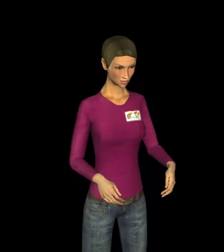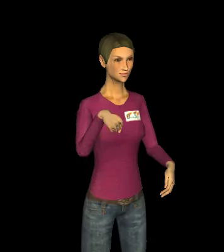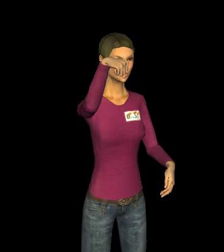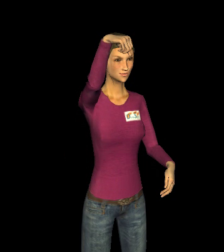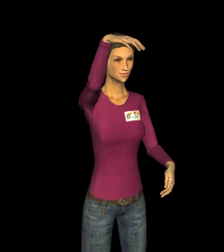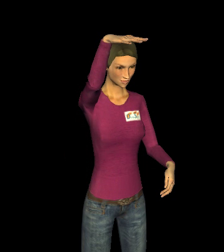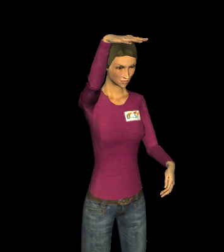ضوء